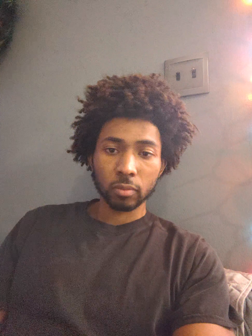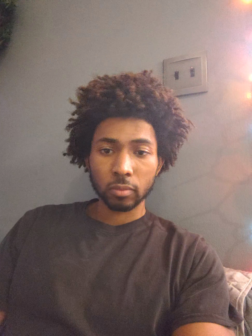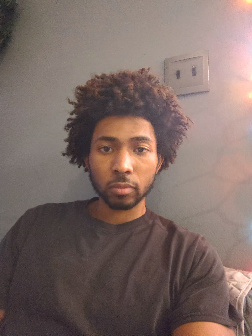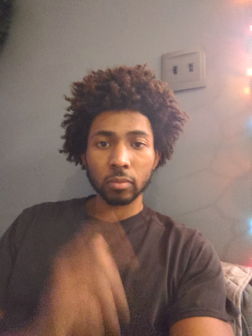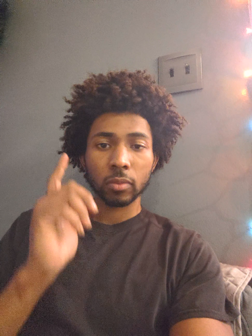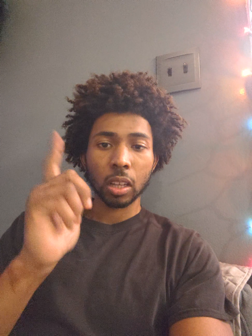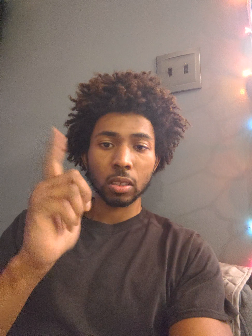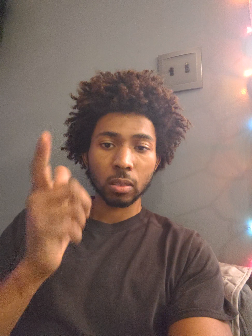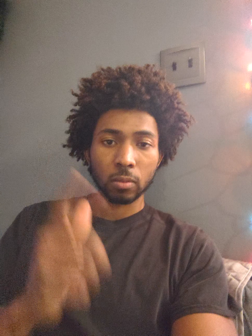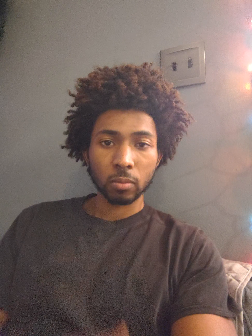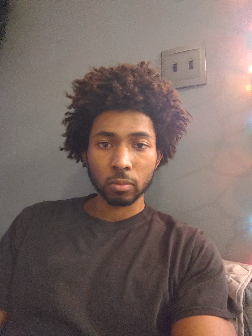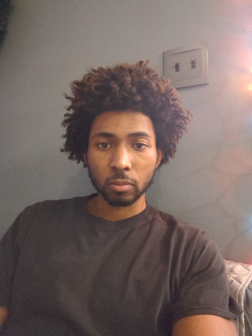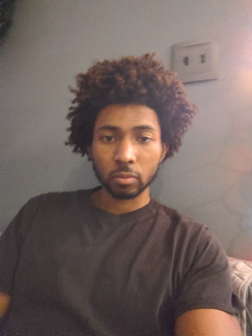later